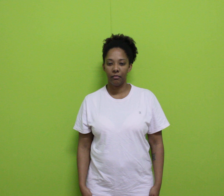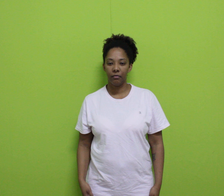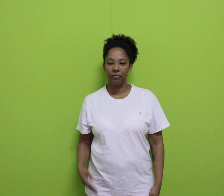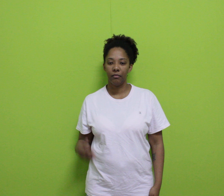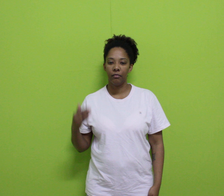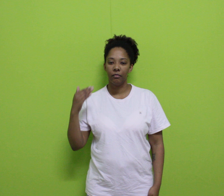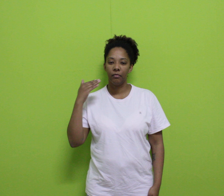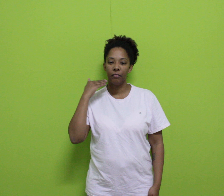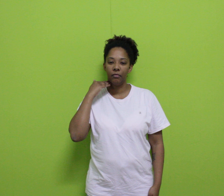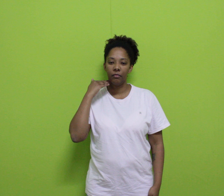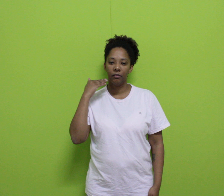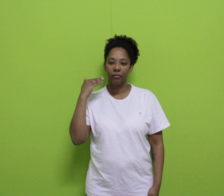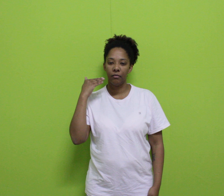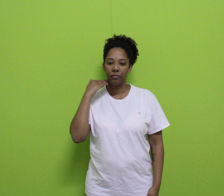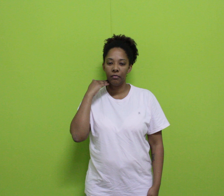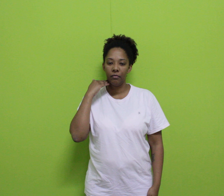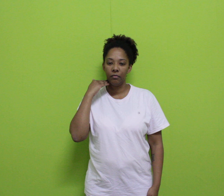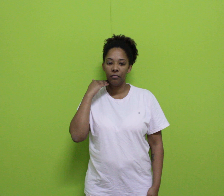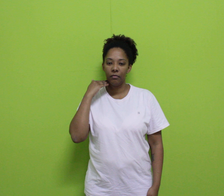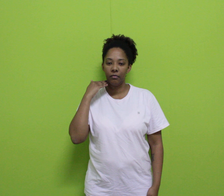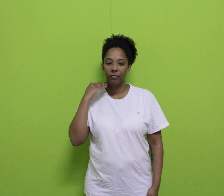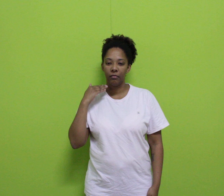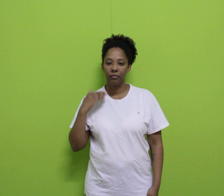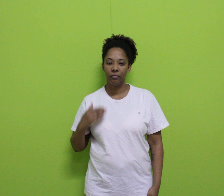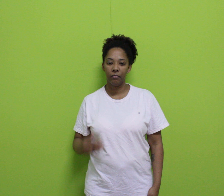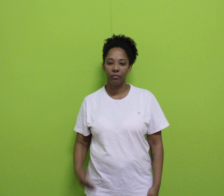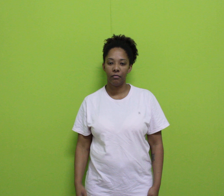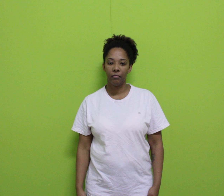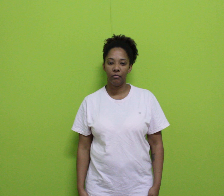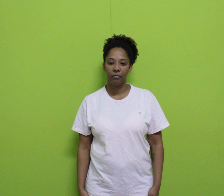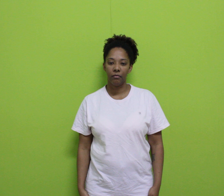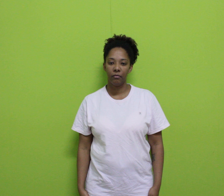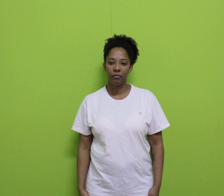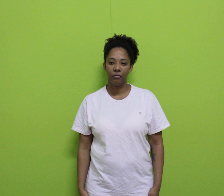banco